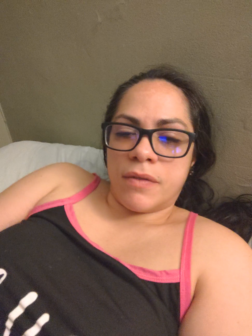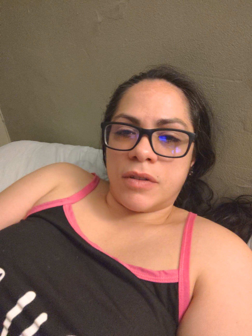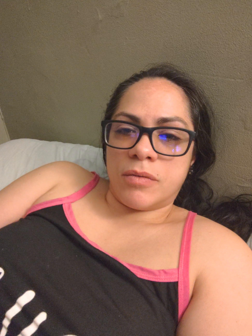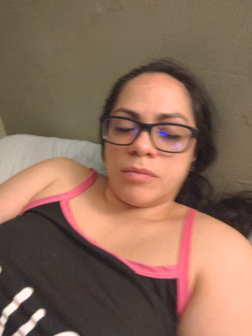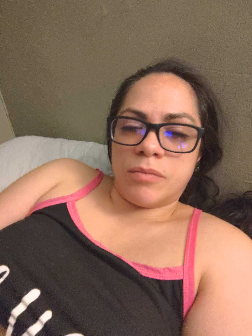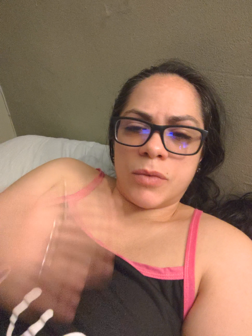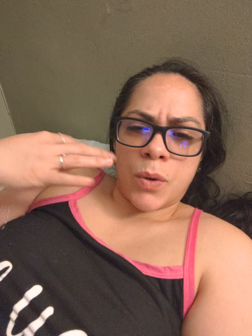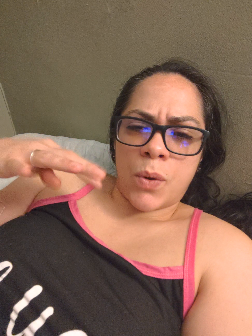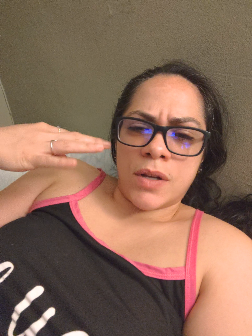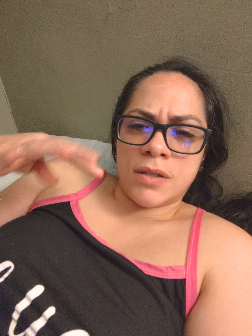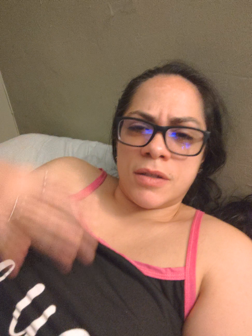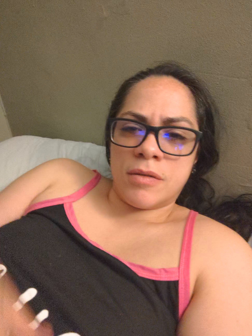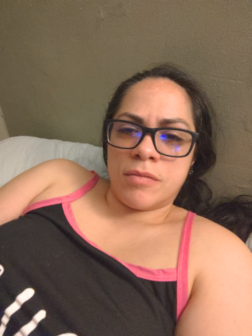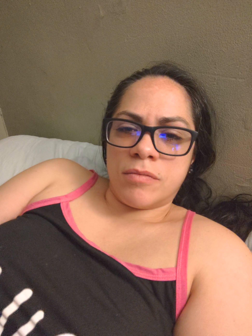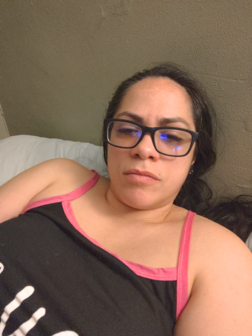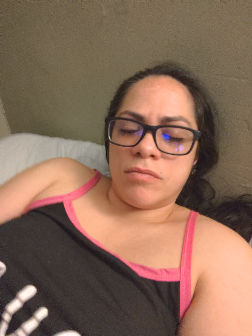noisy